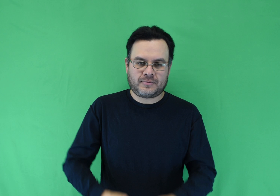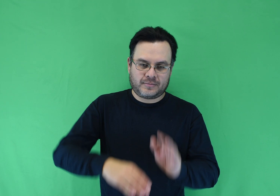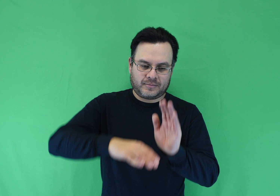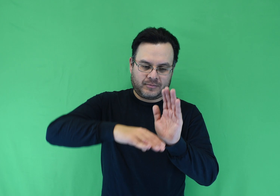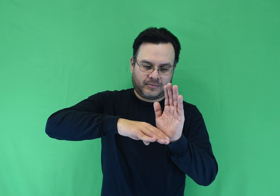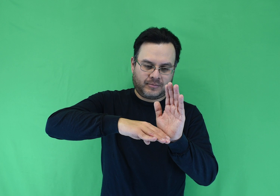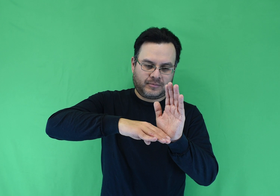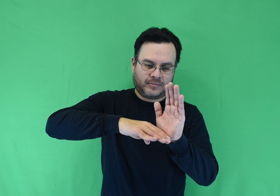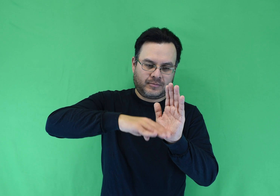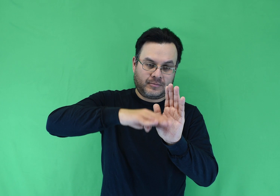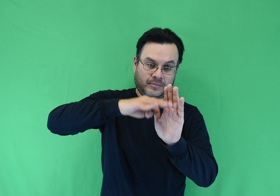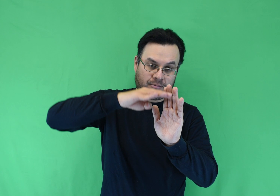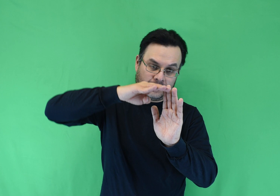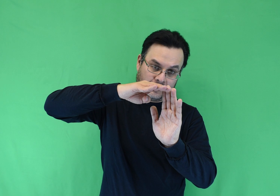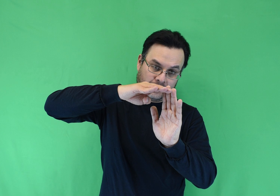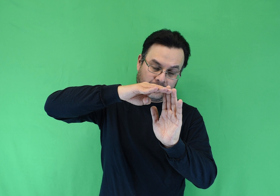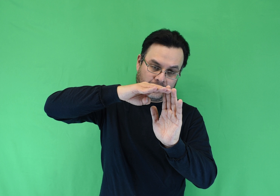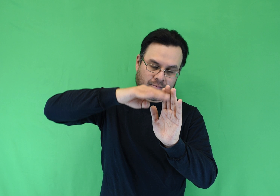elevado